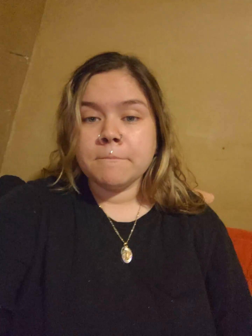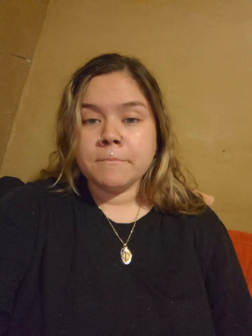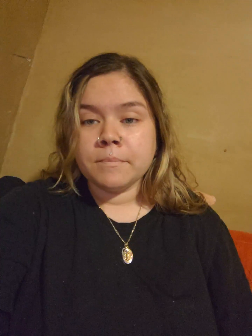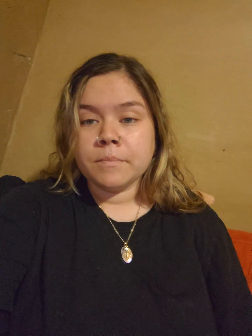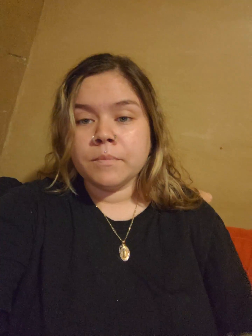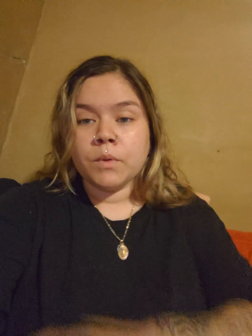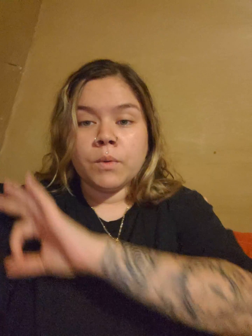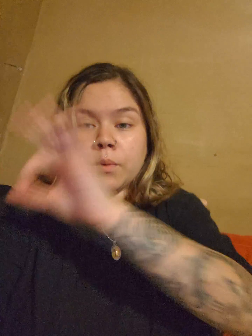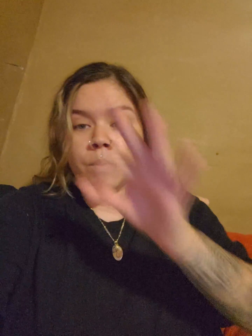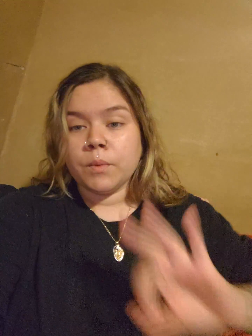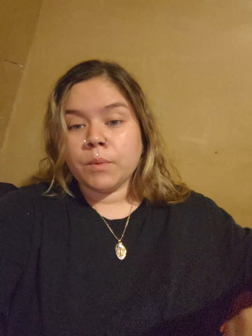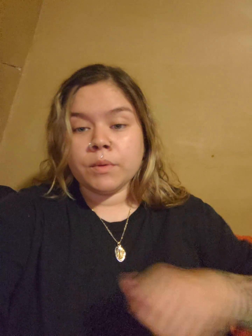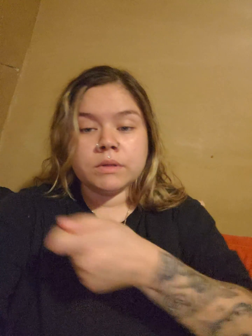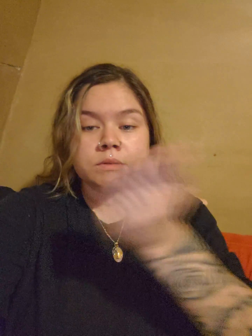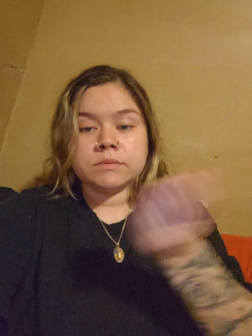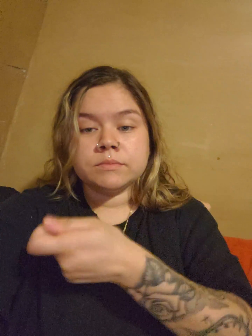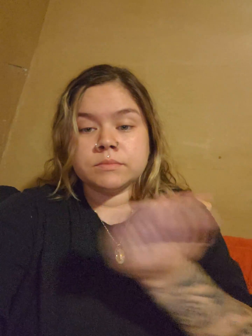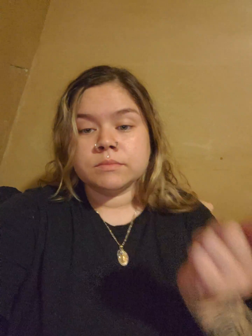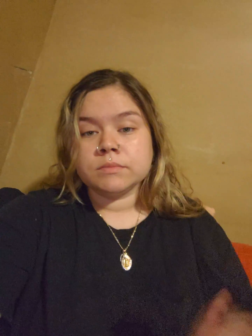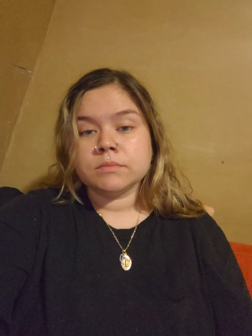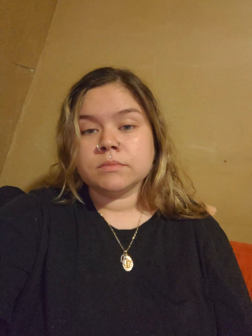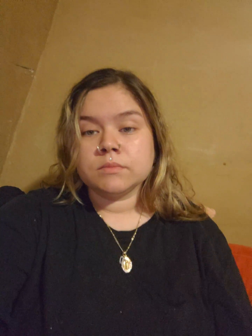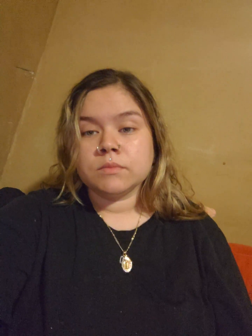hose